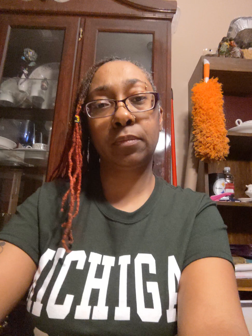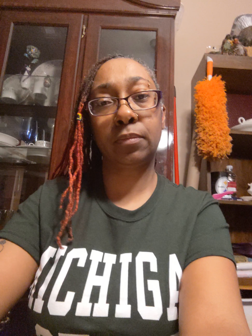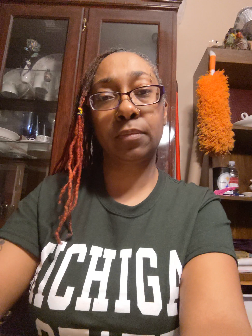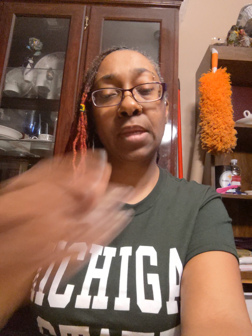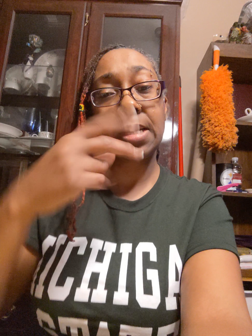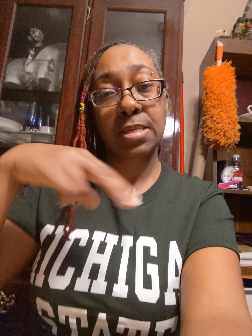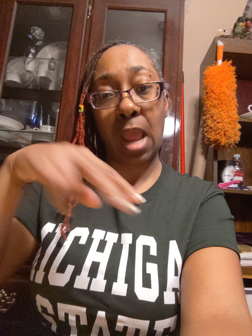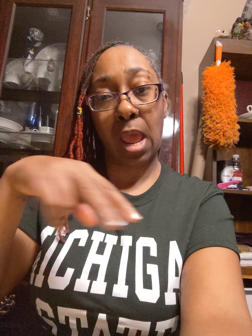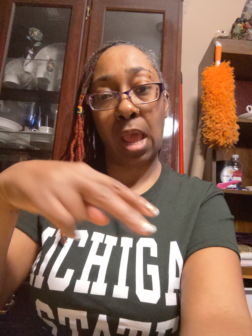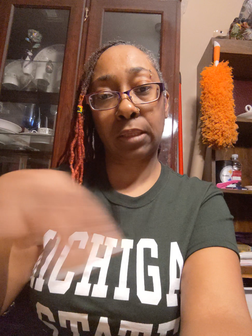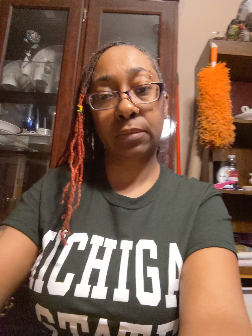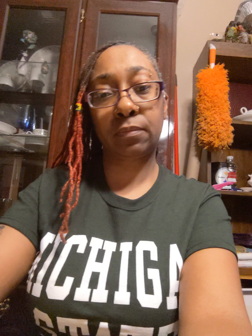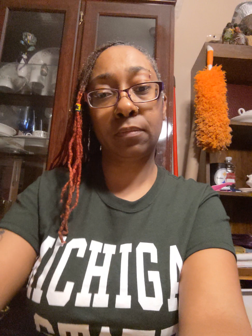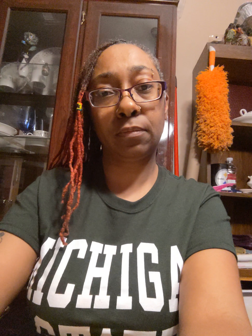dance